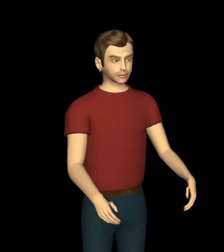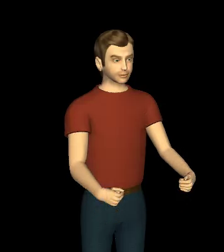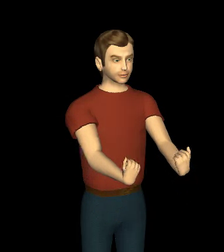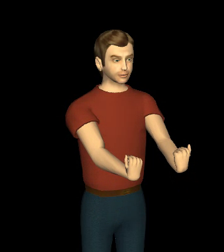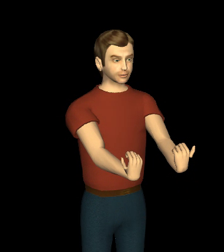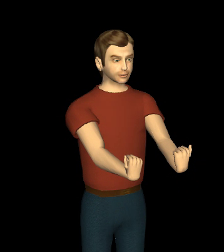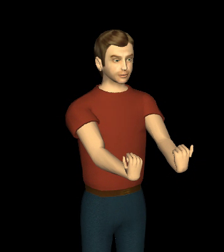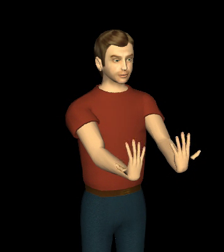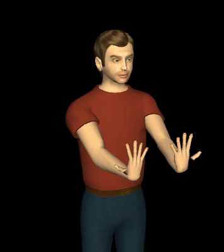كم